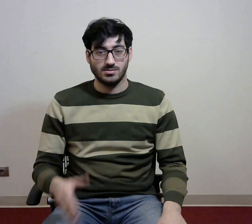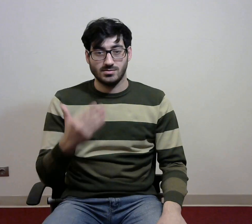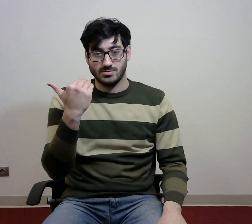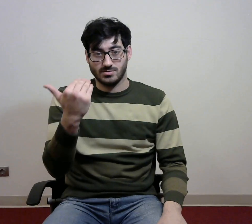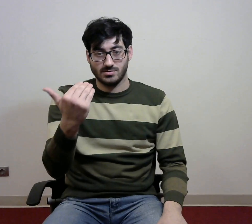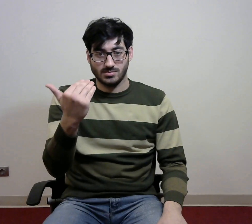siz